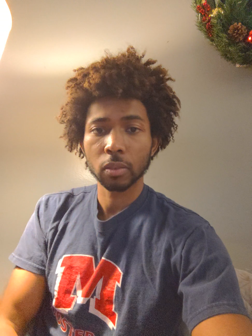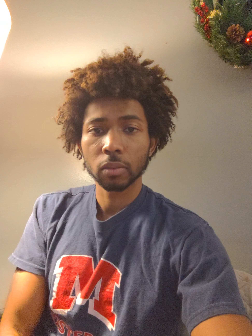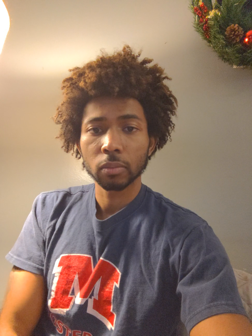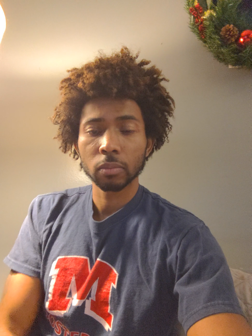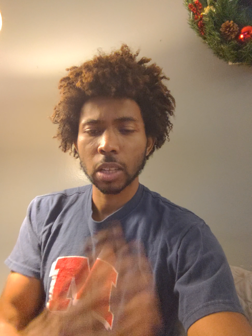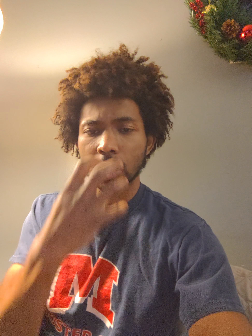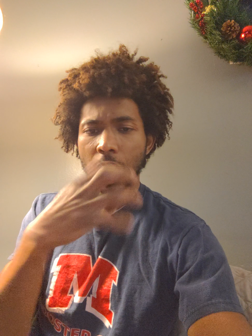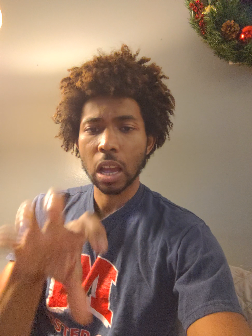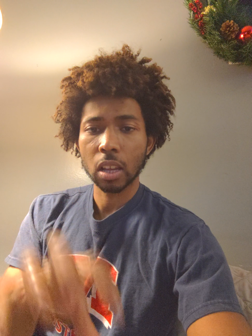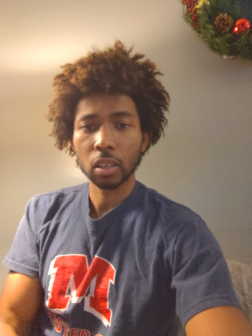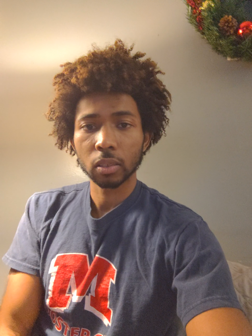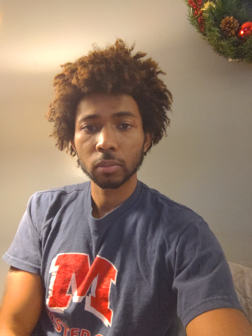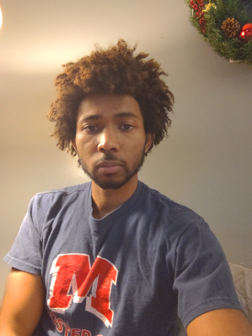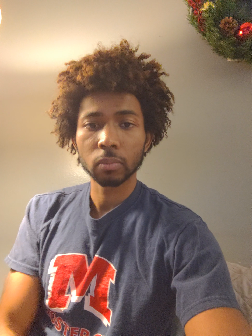hot